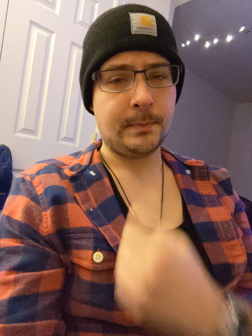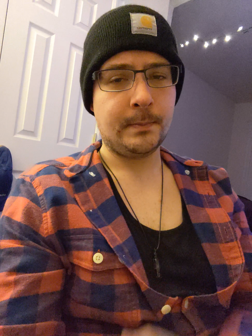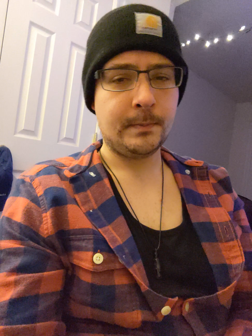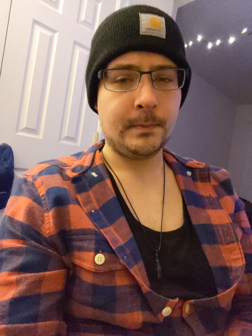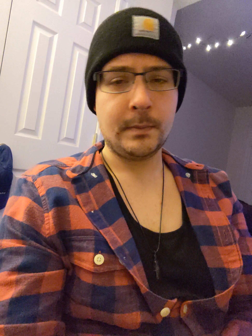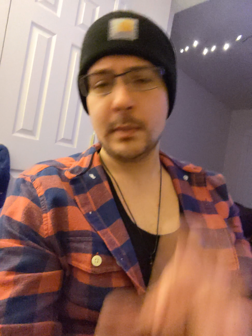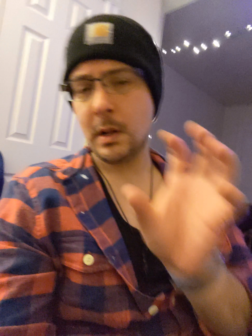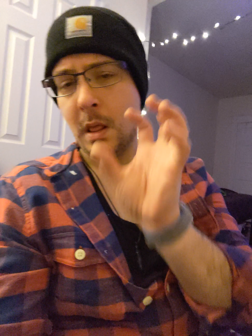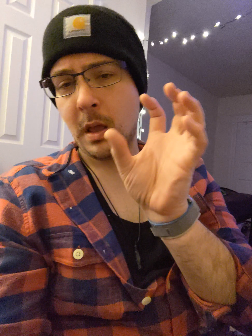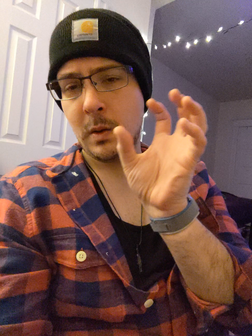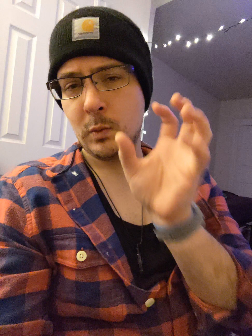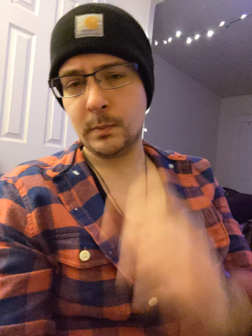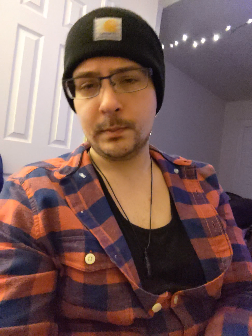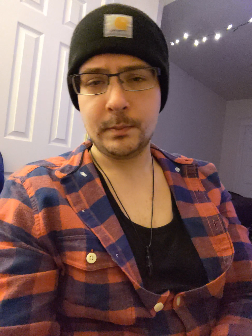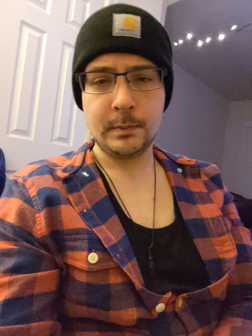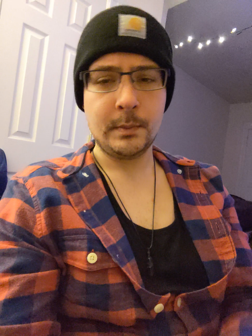cloud